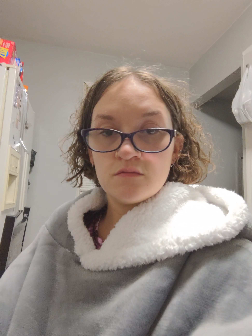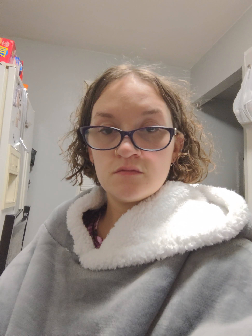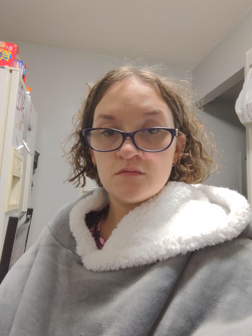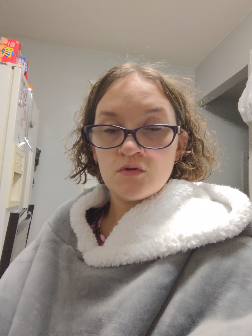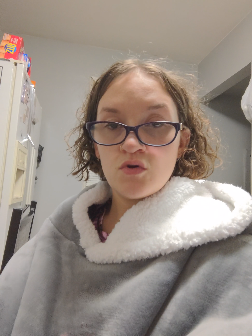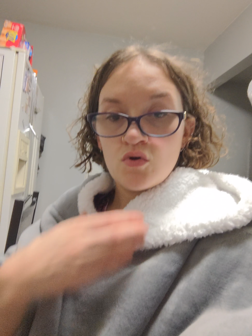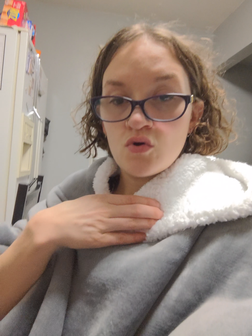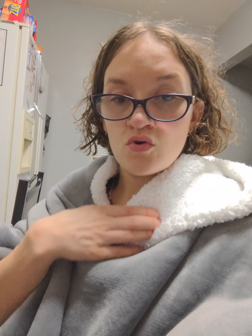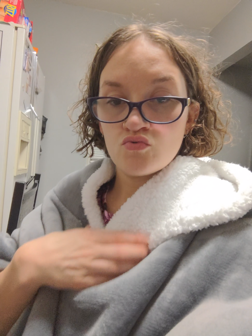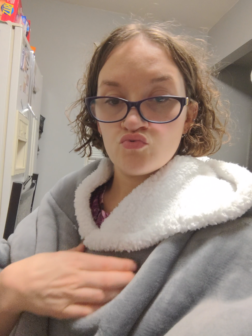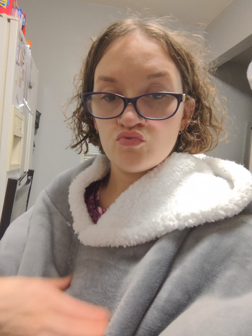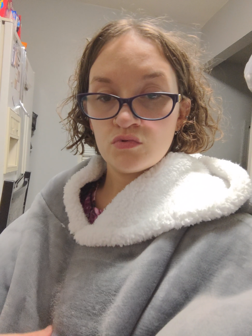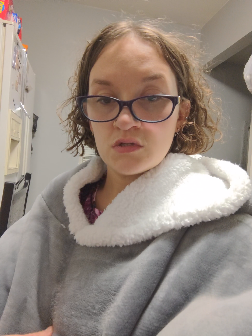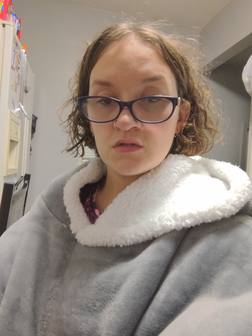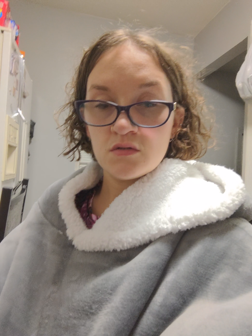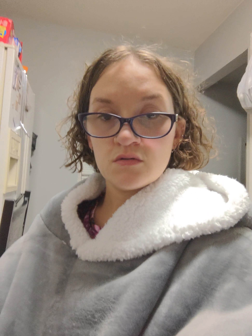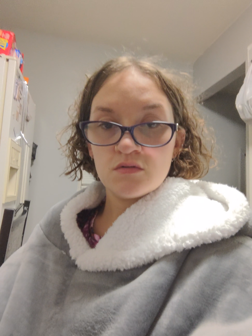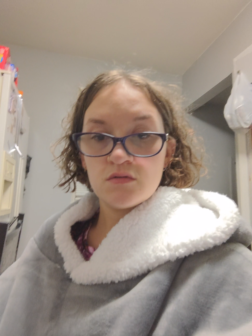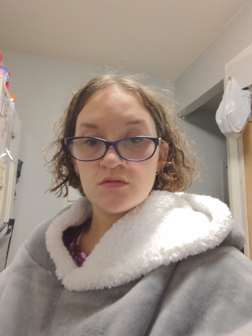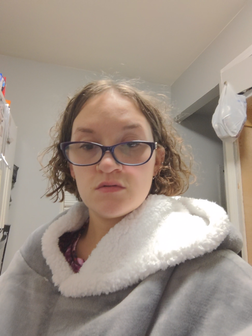hungry